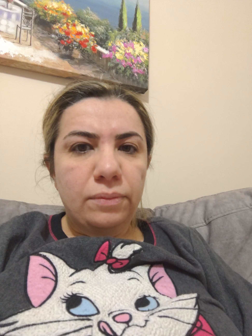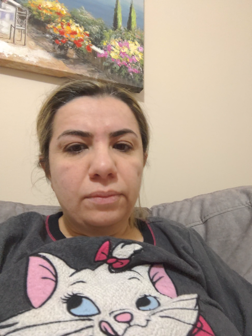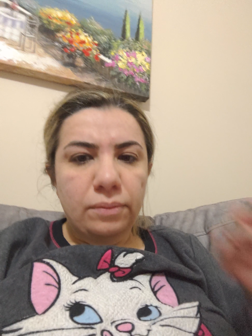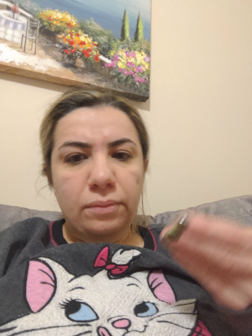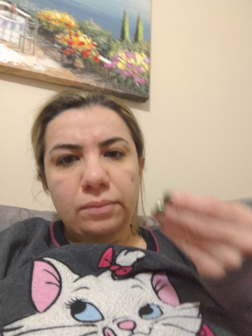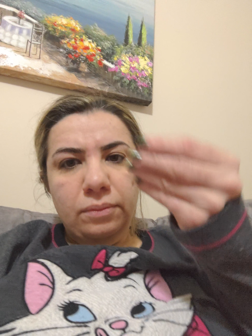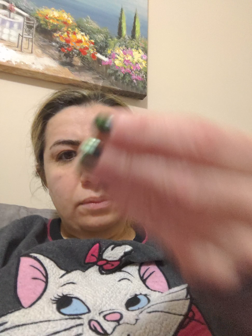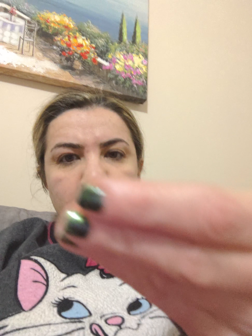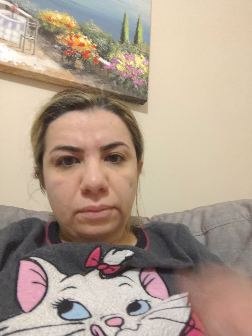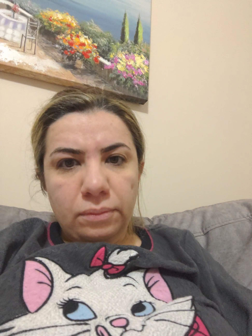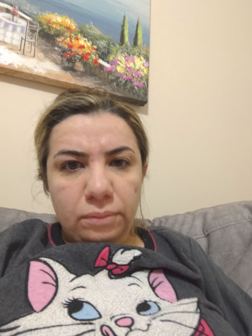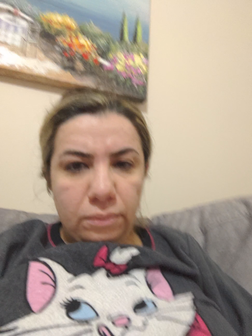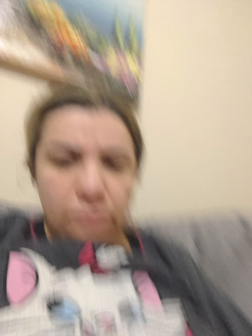give